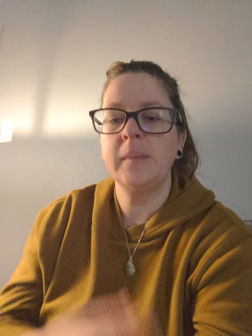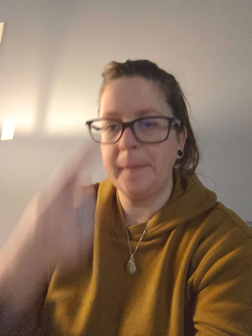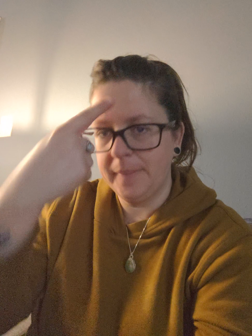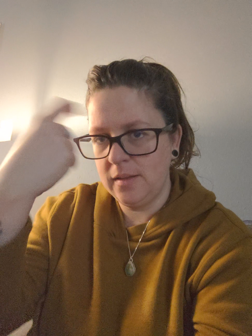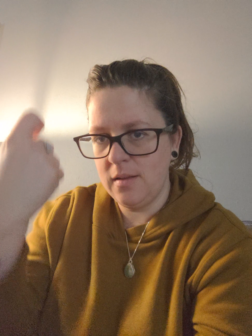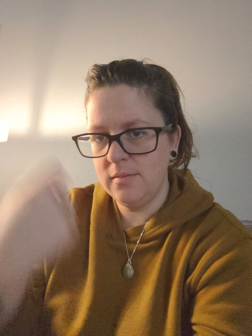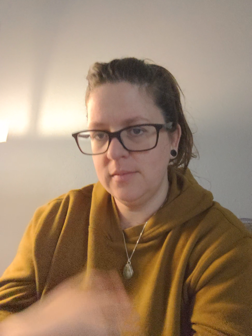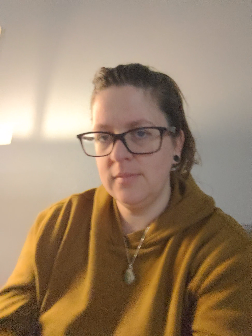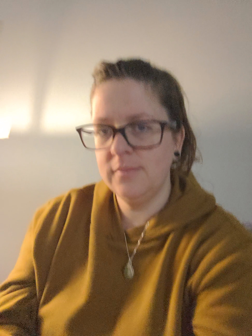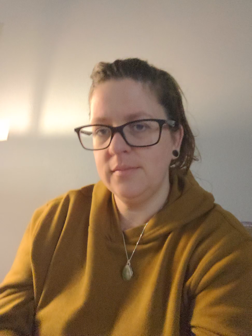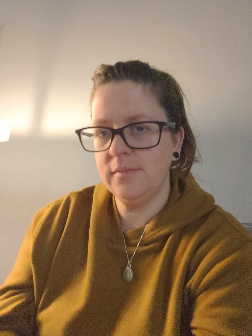because